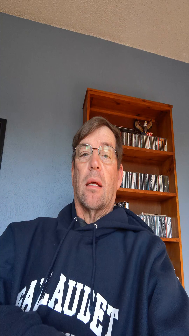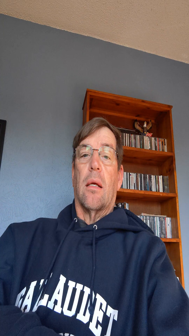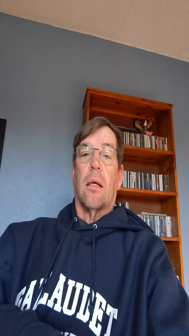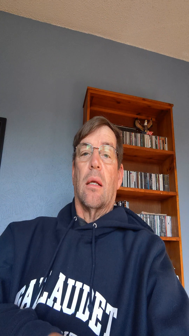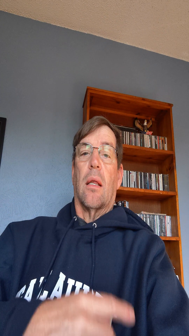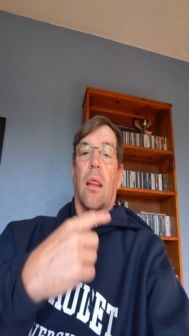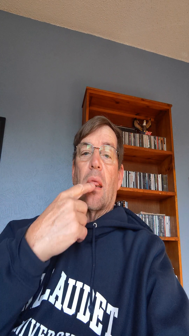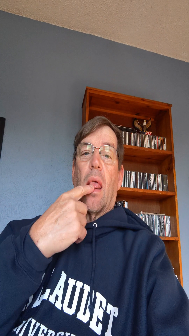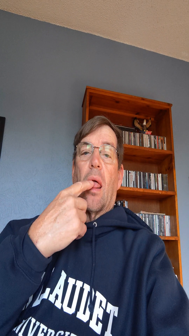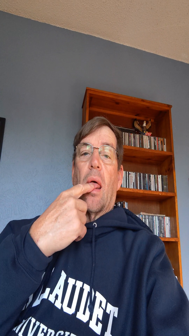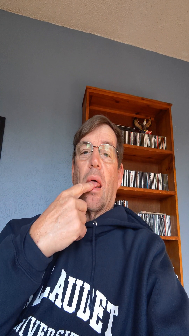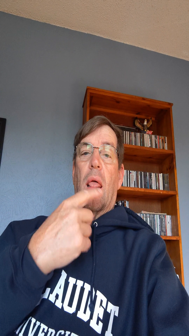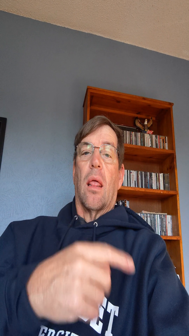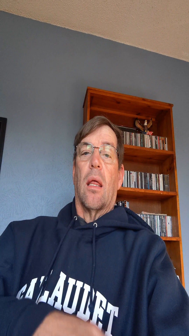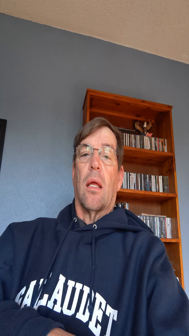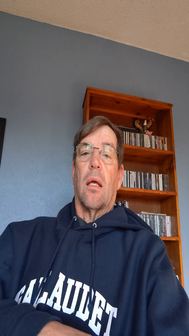tongue